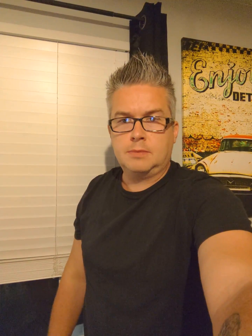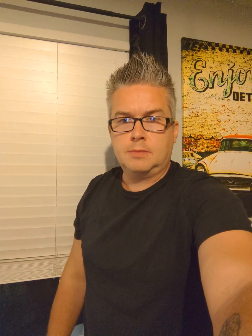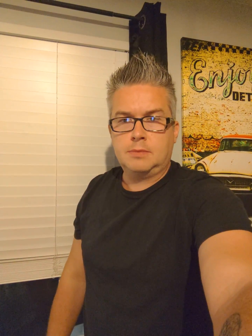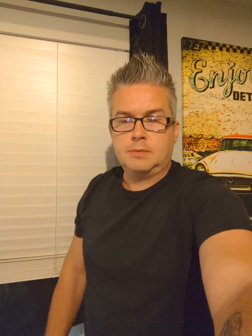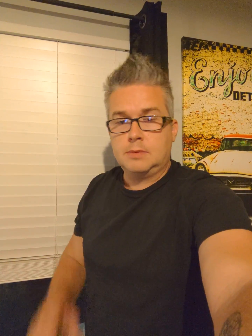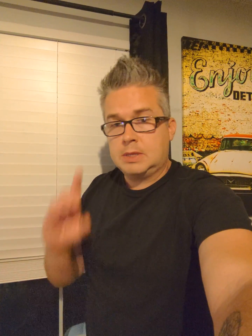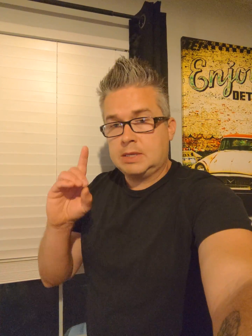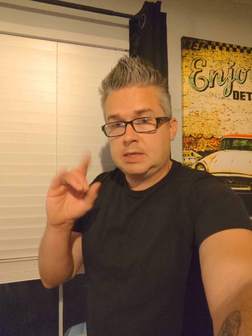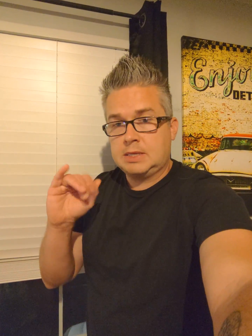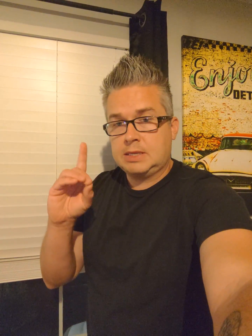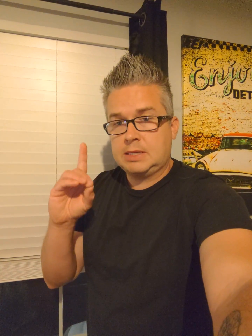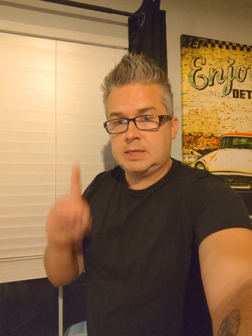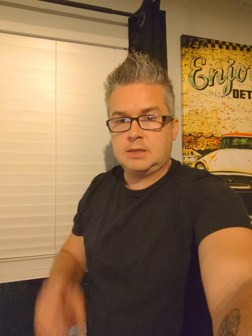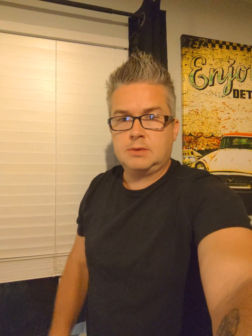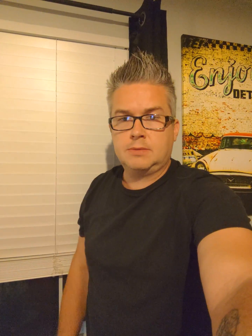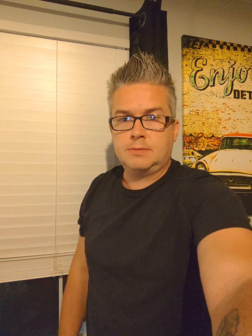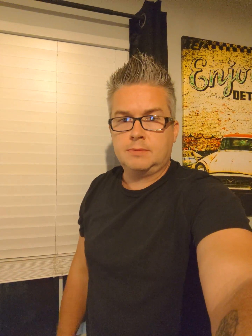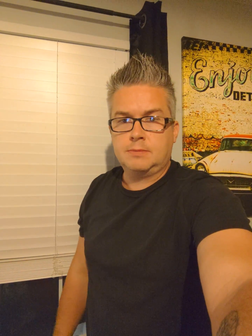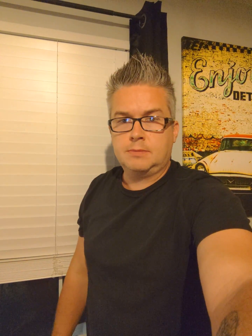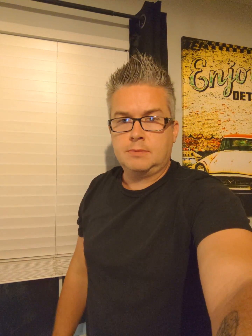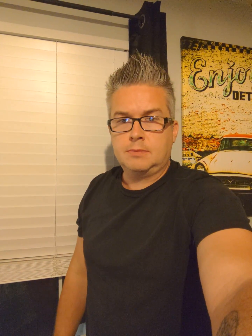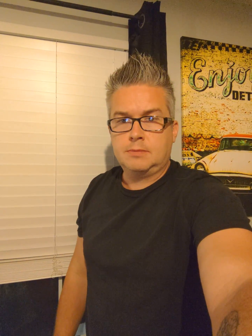did